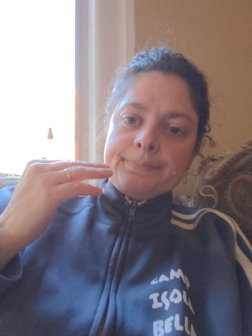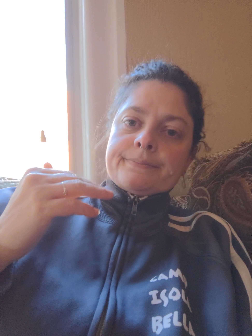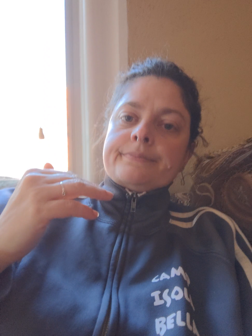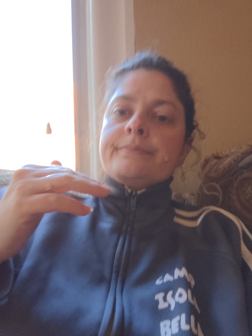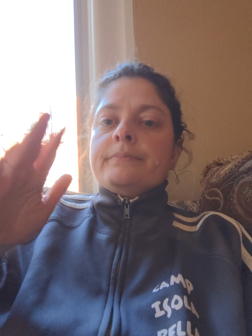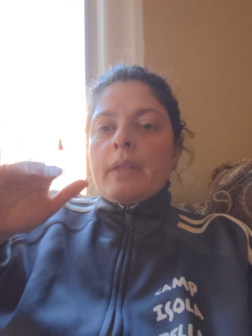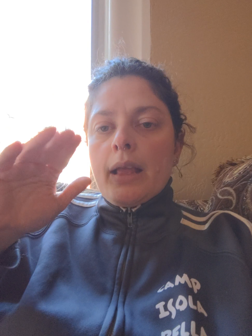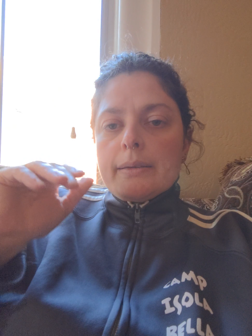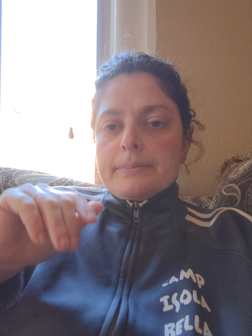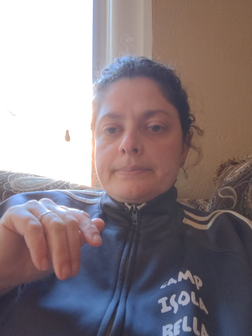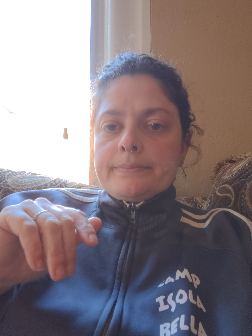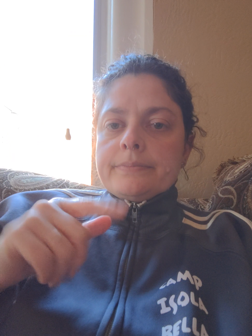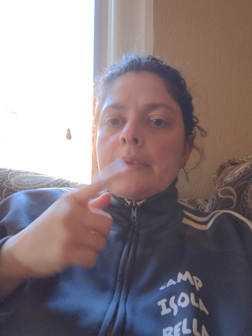bye